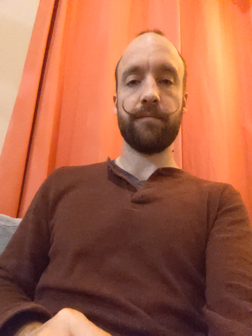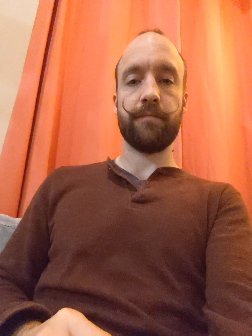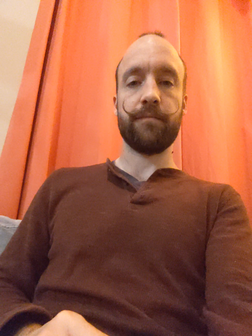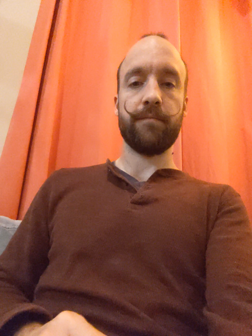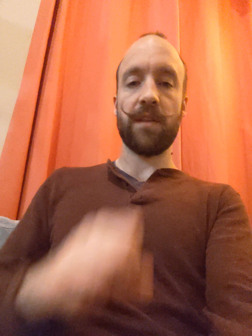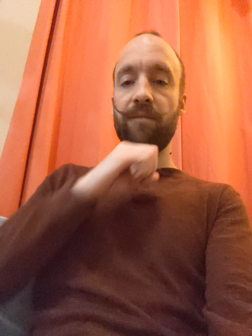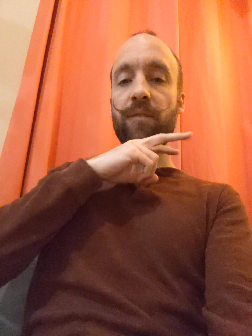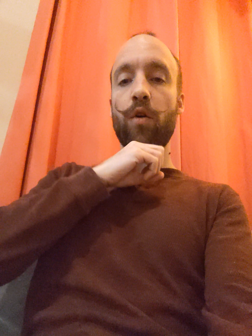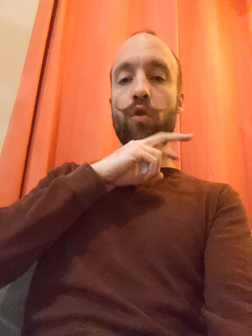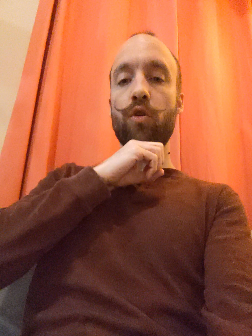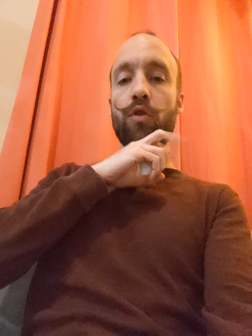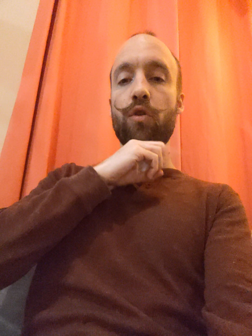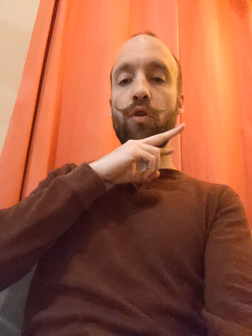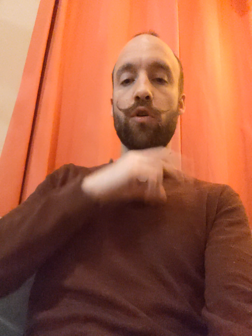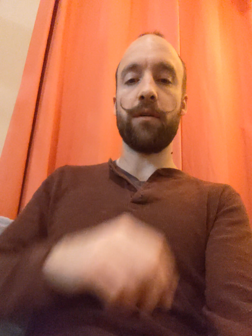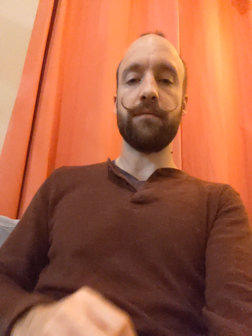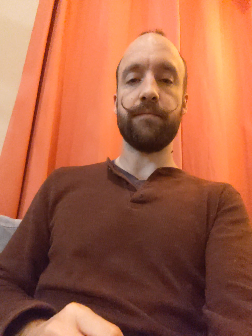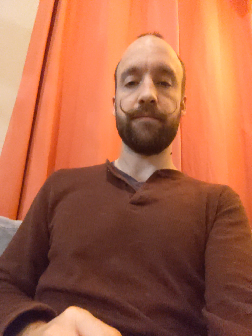frog